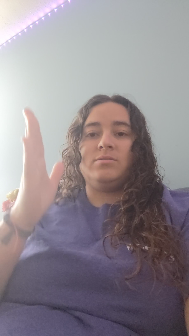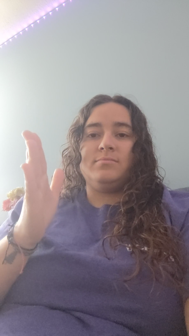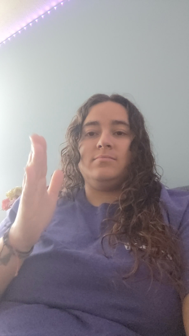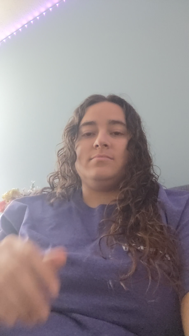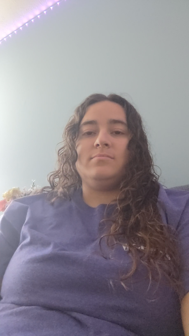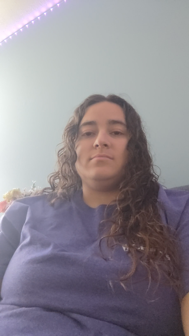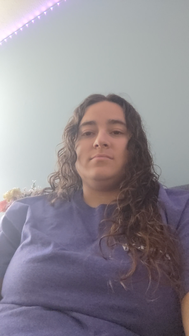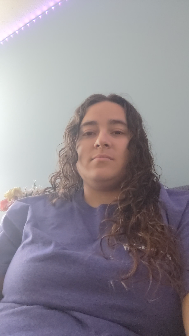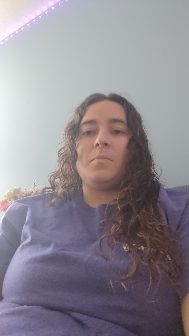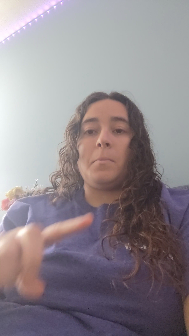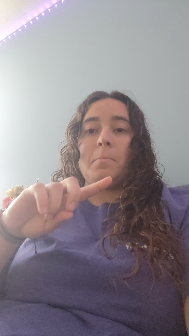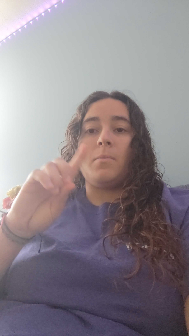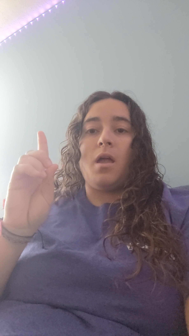but